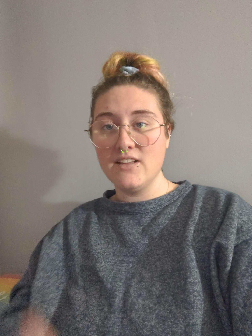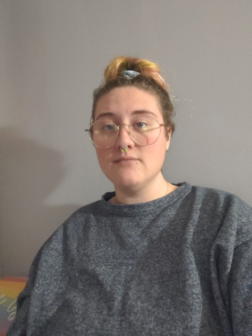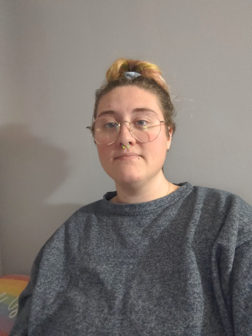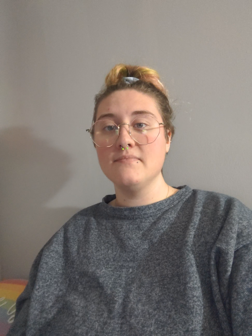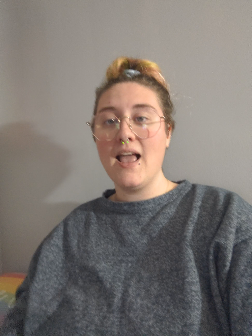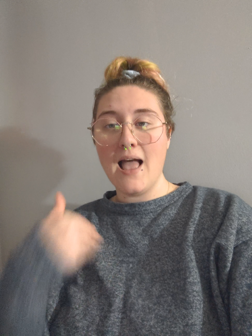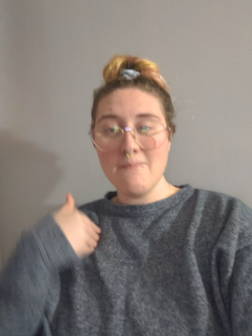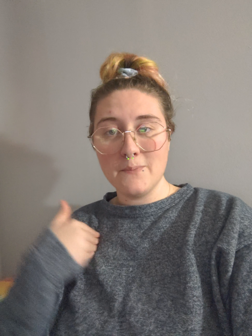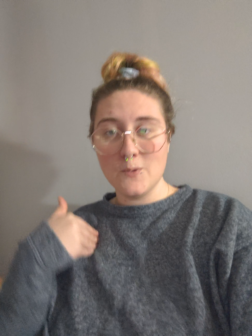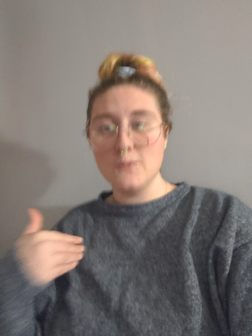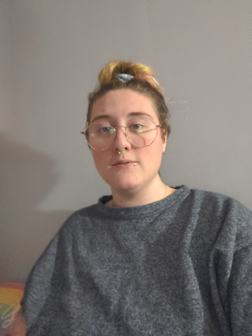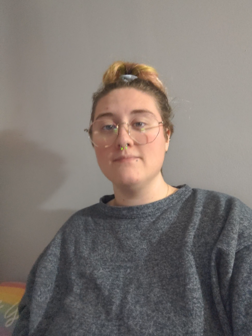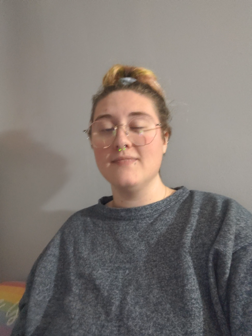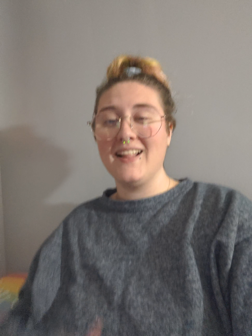animal